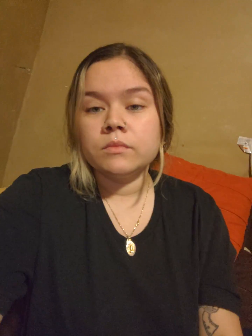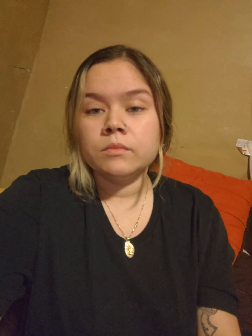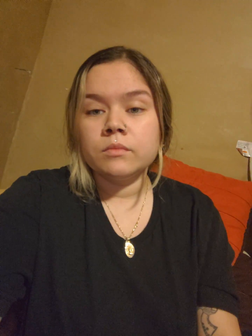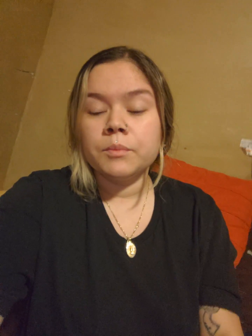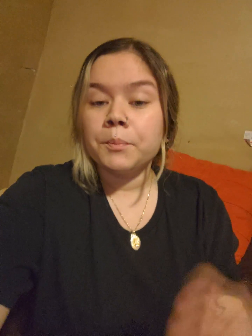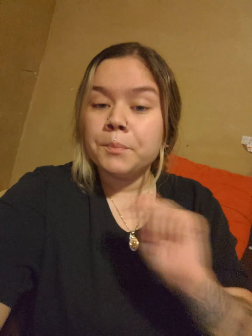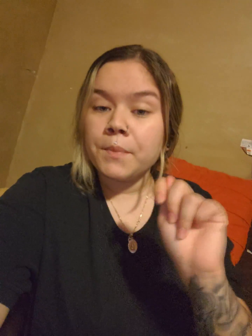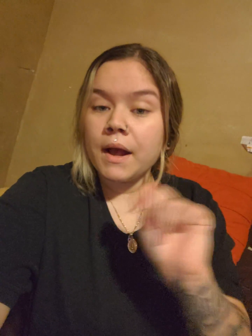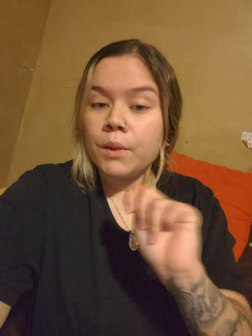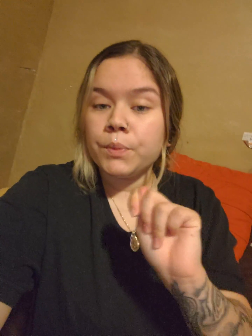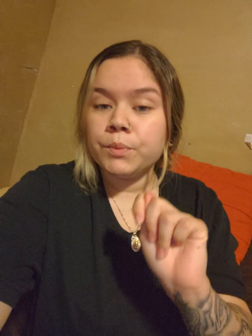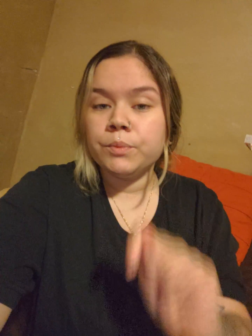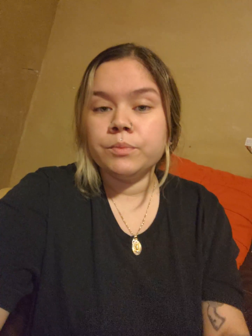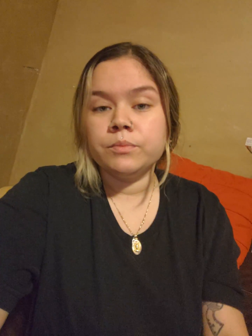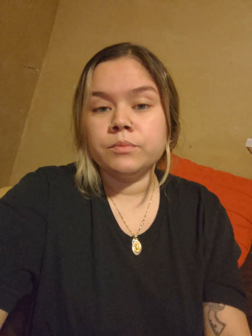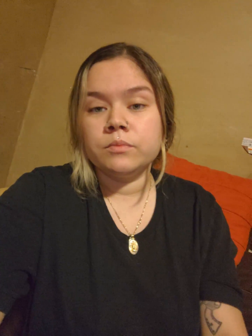bathroom